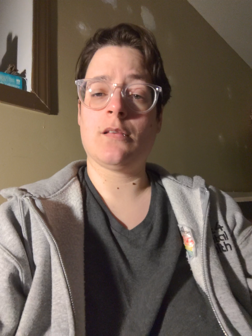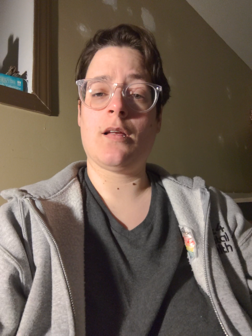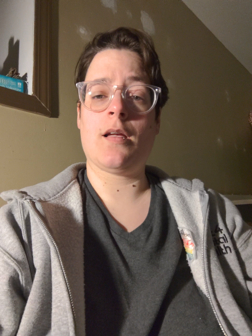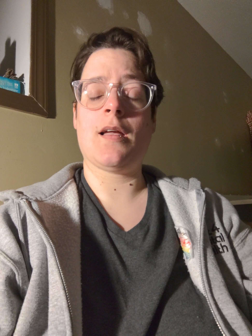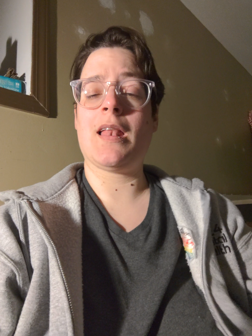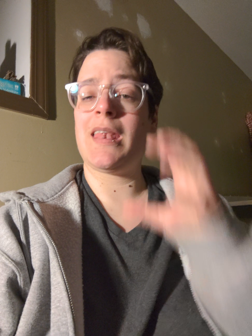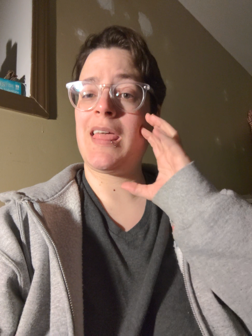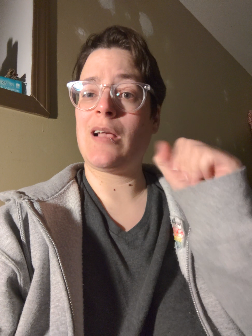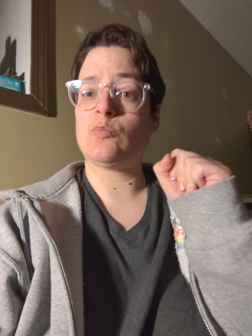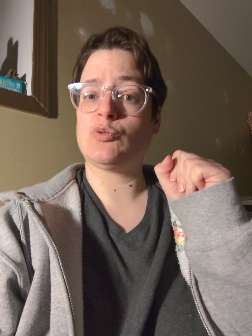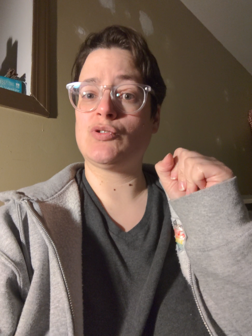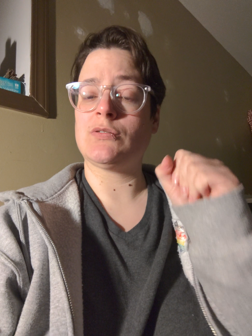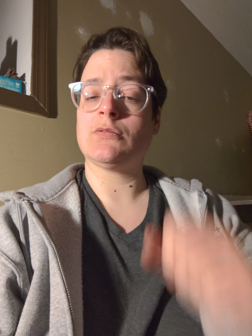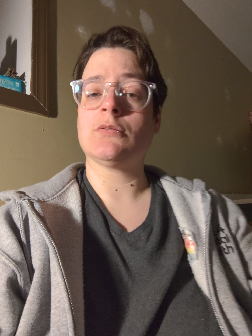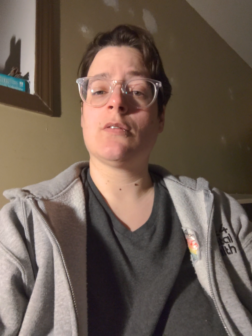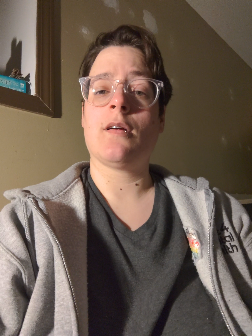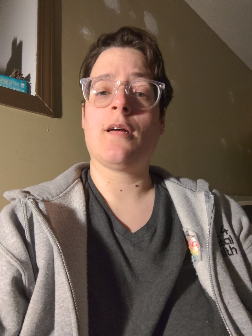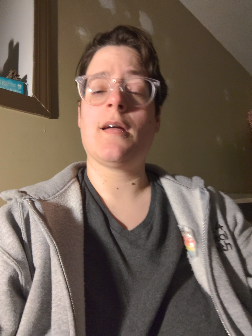loud